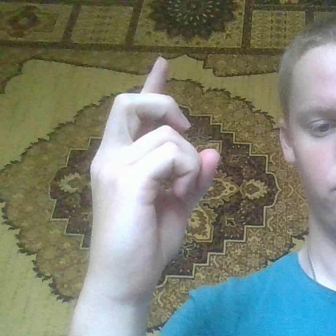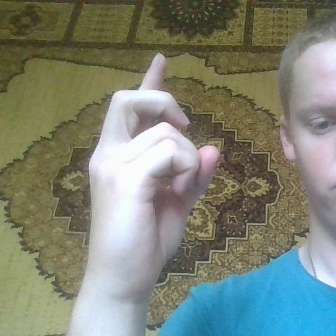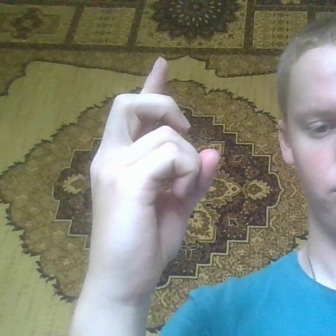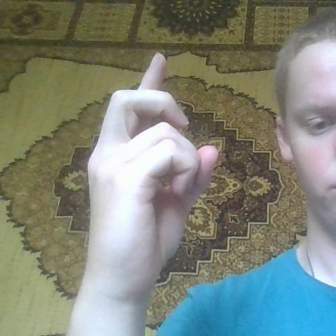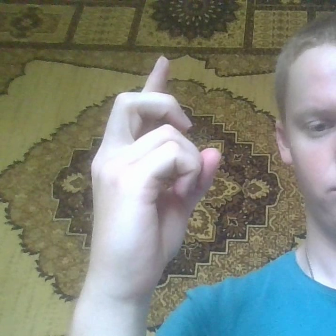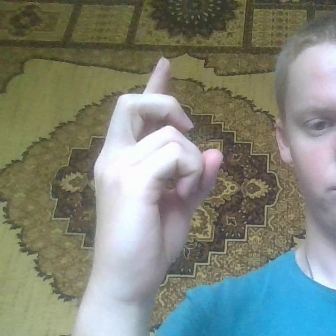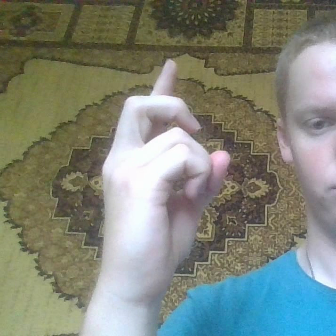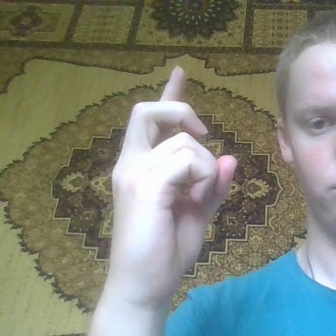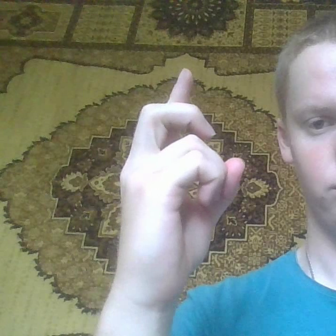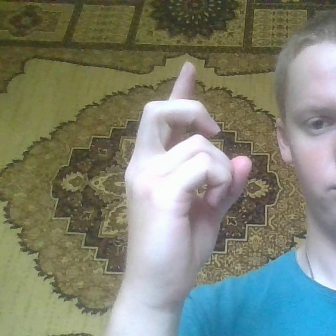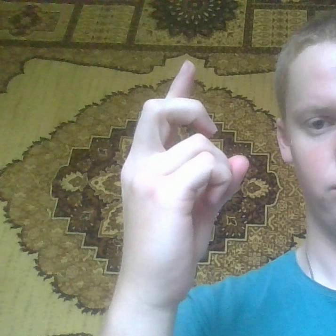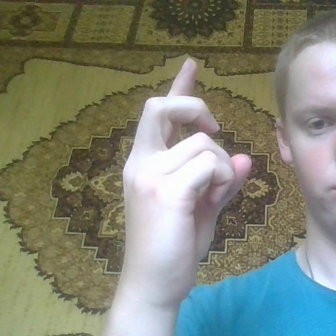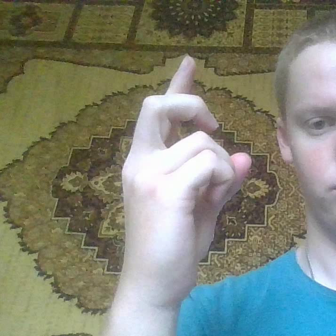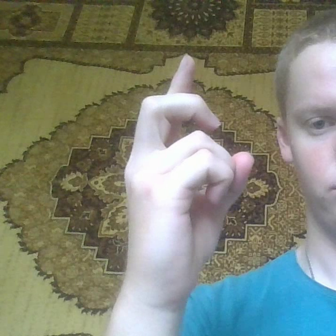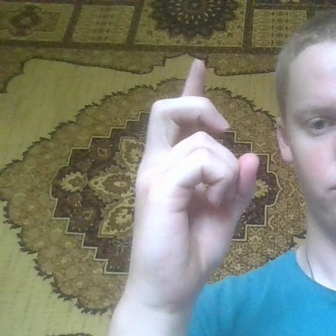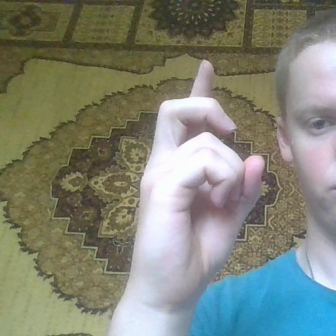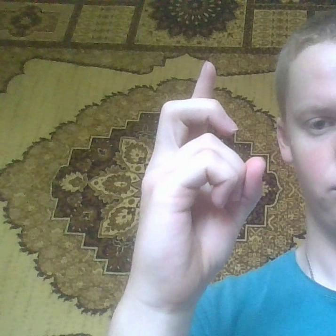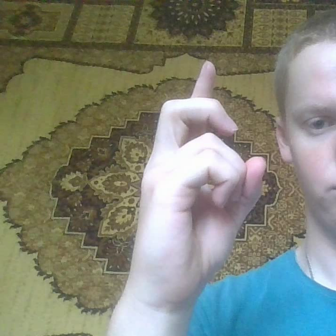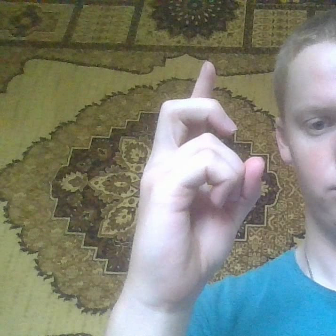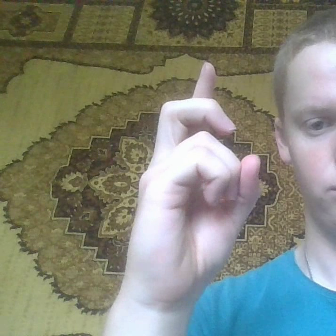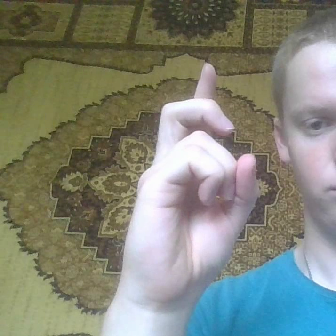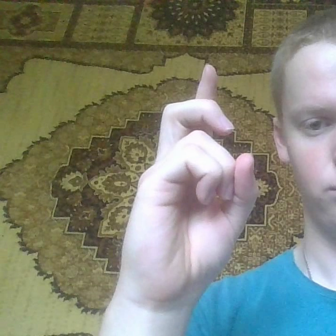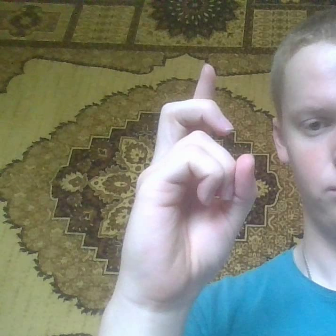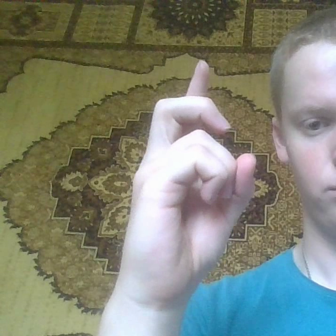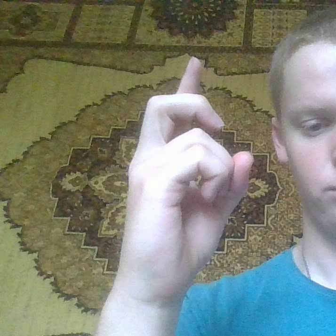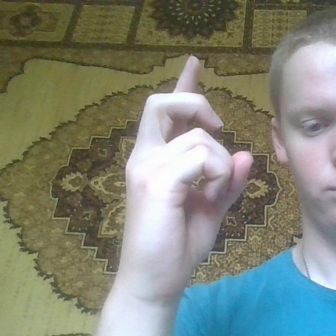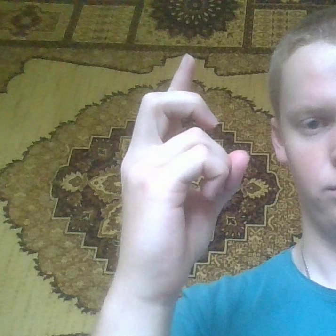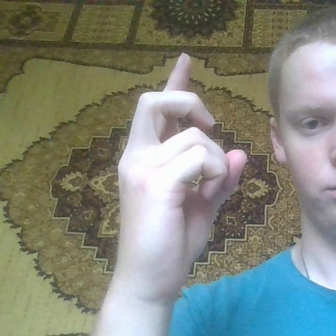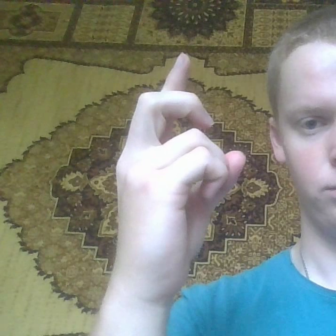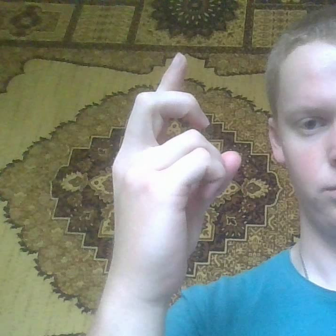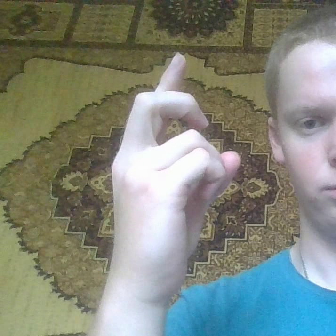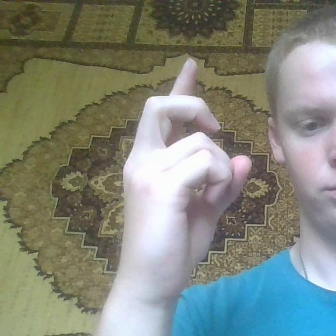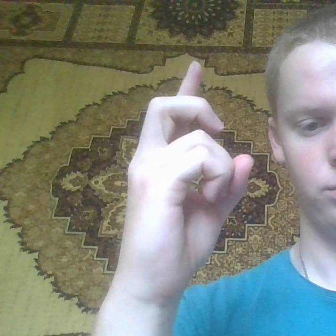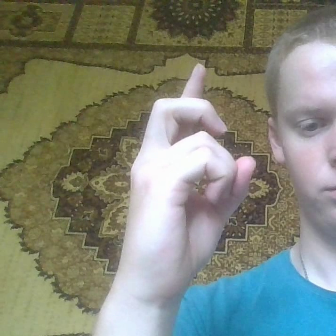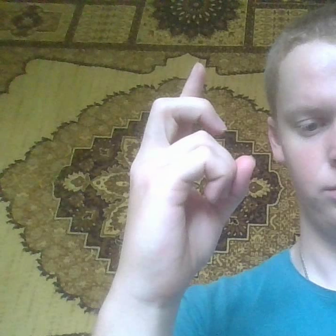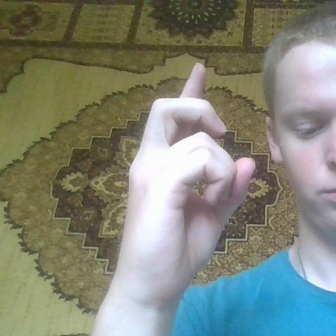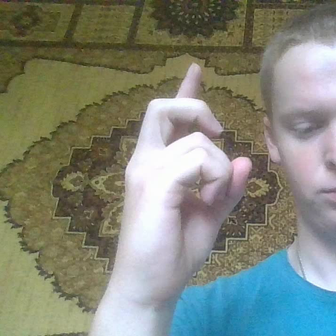Б